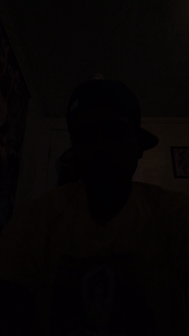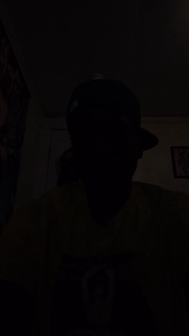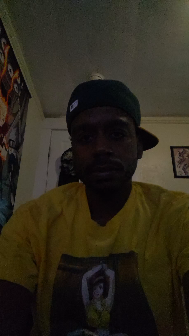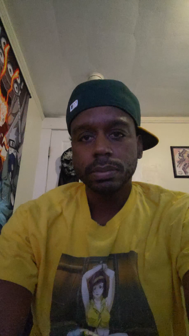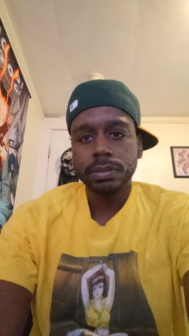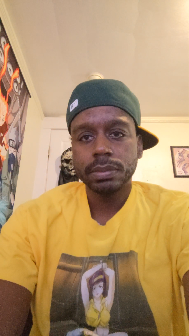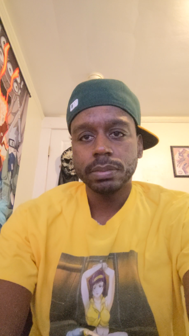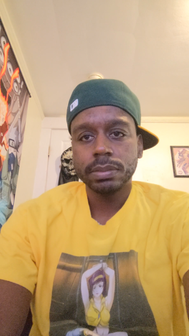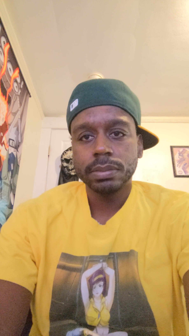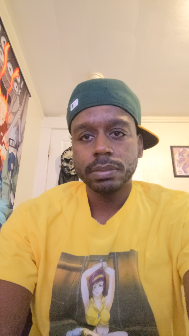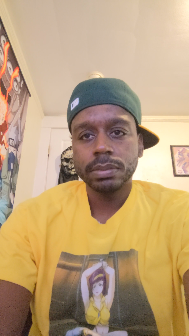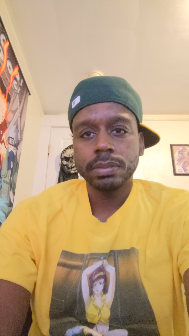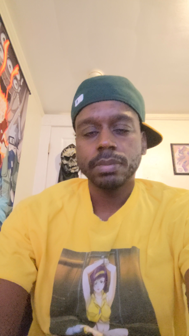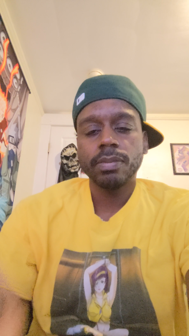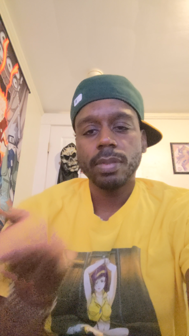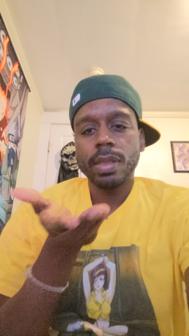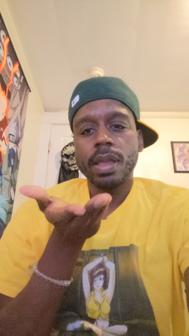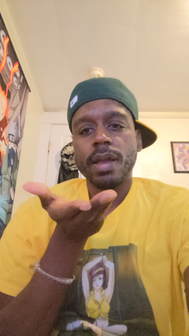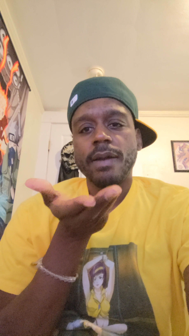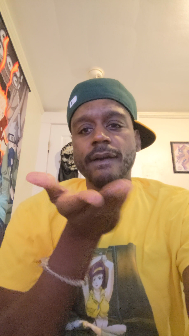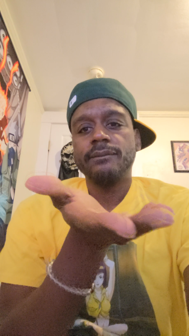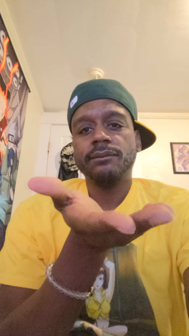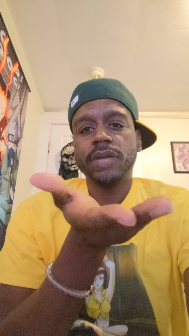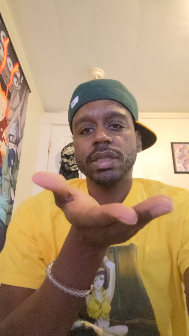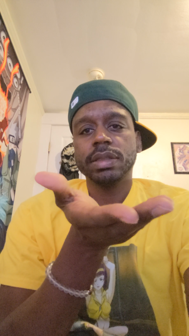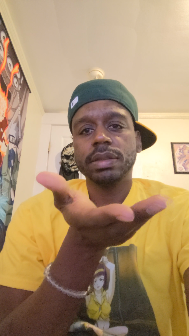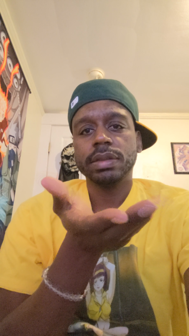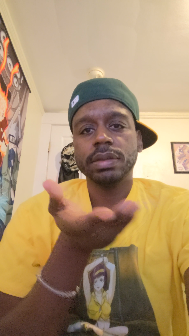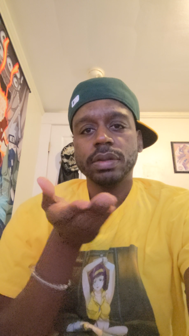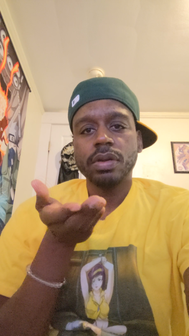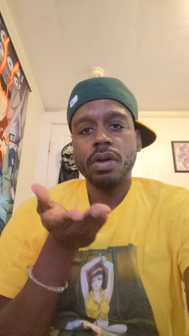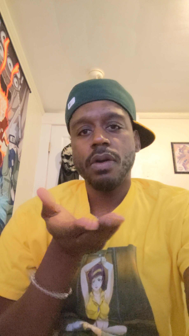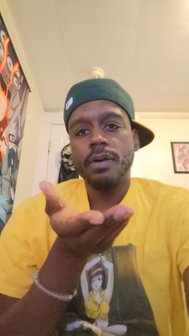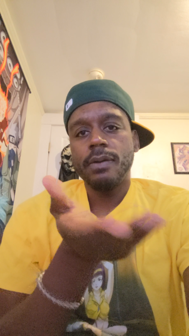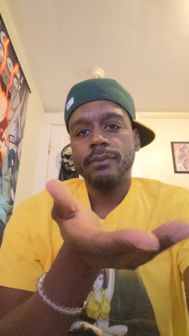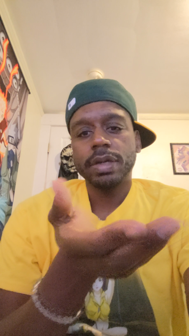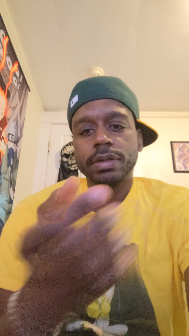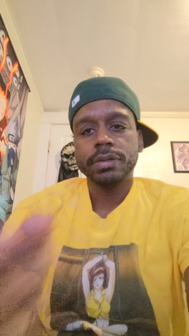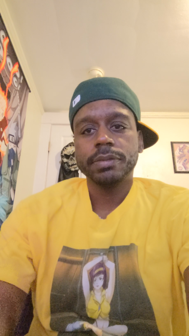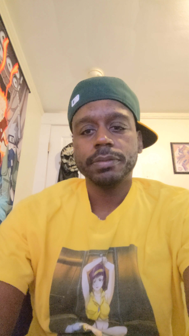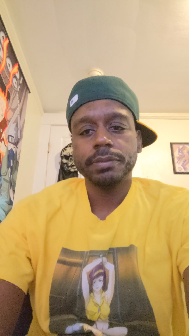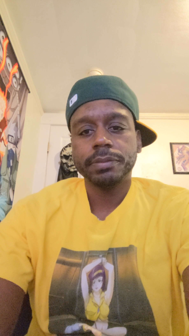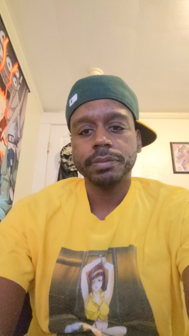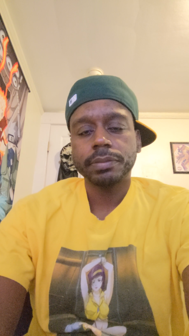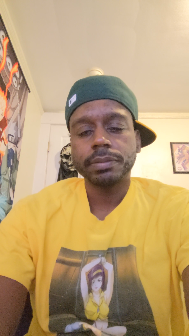oven